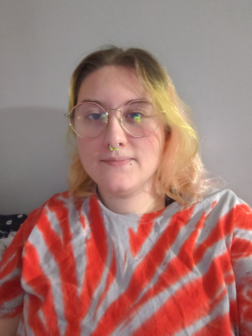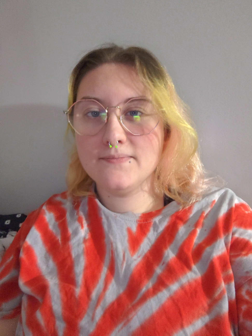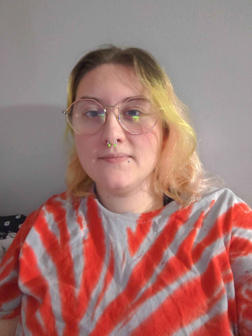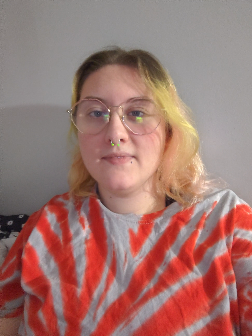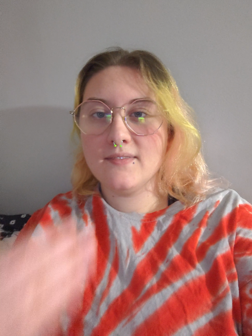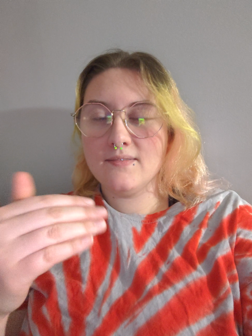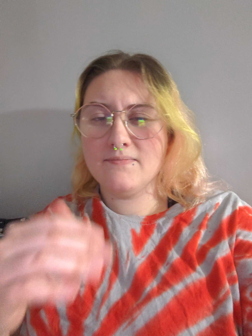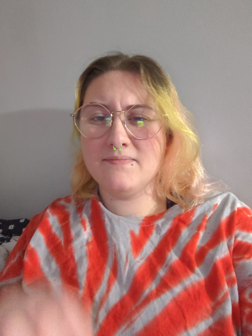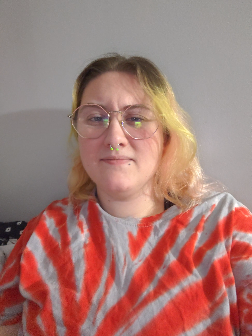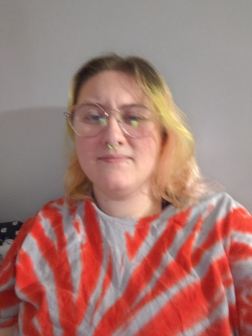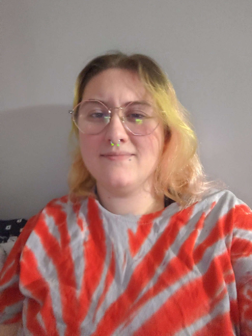night